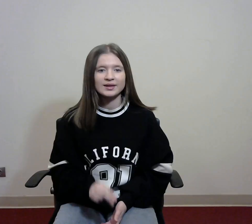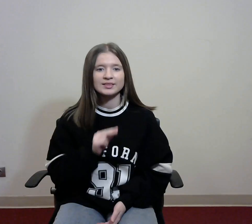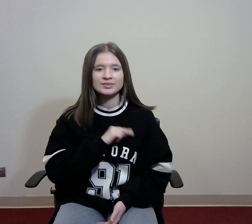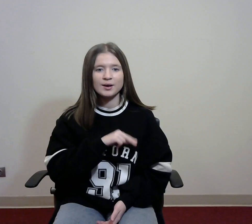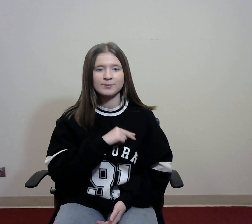işləmək